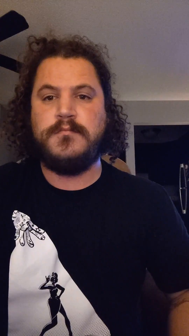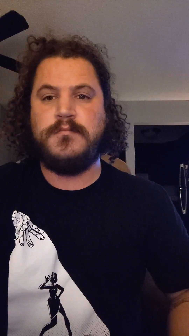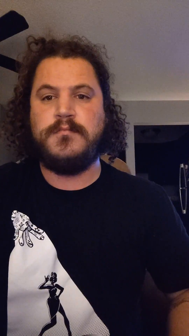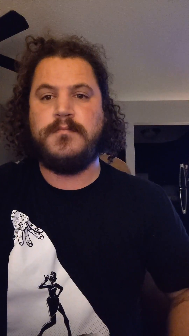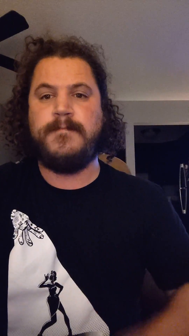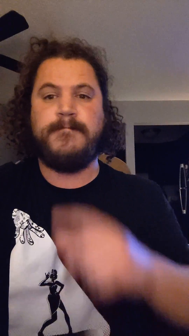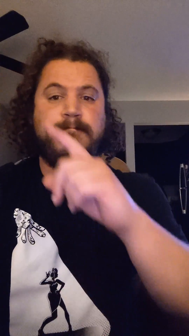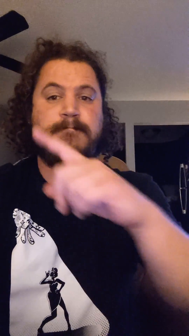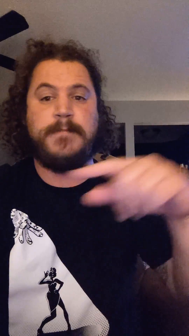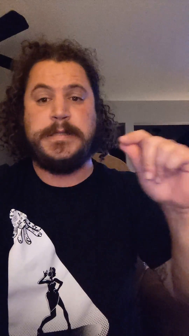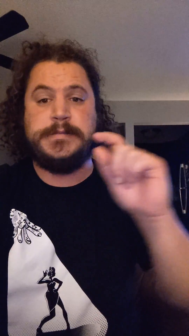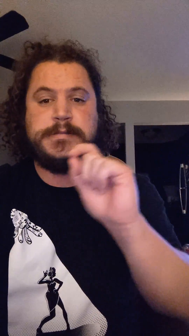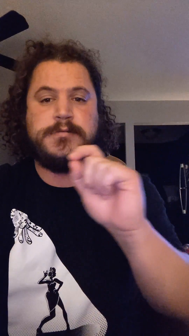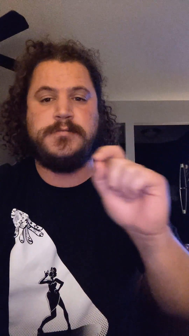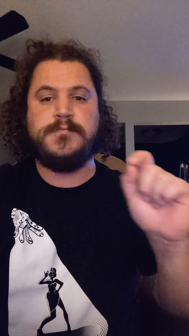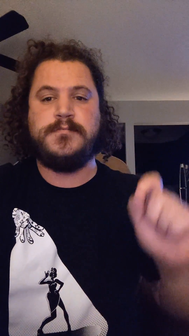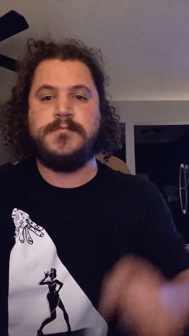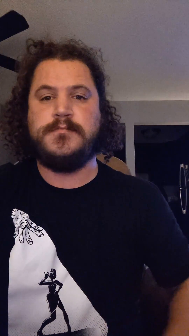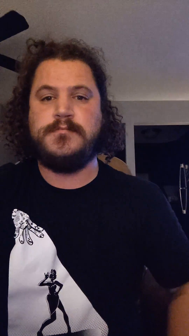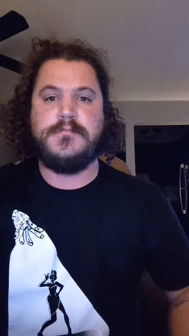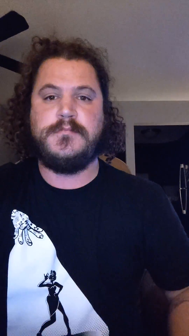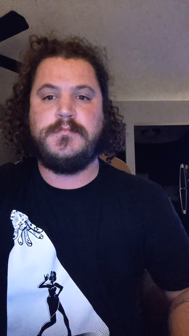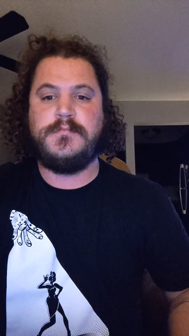peas